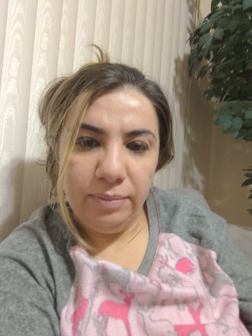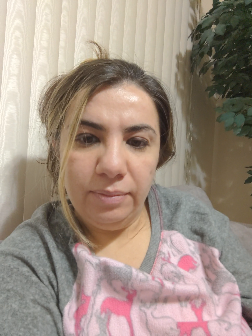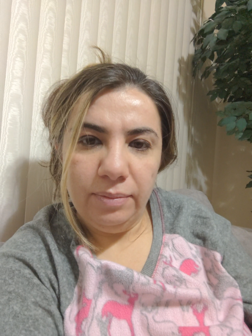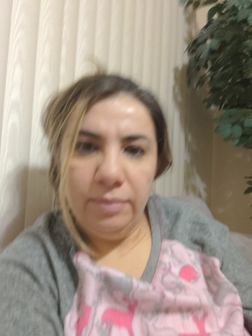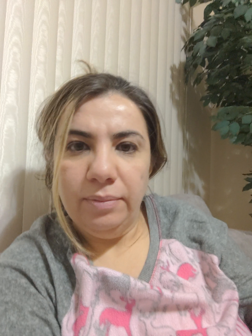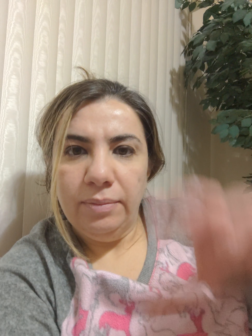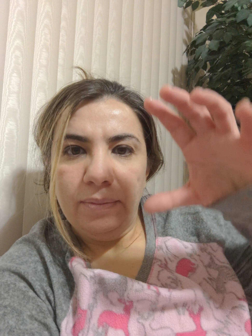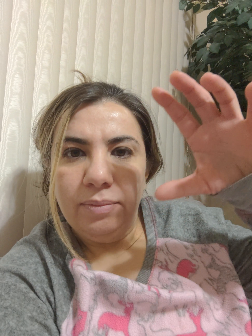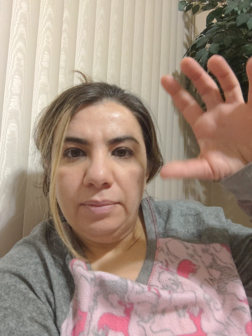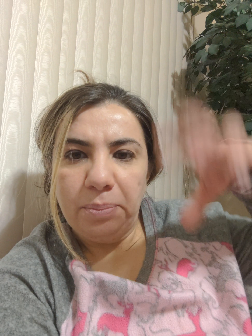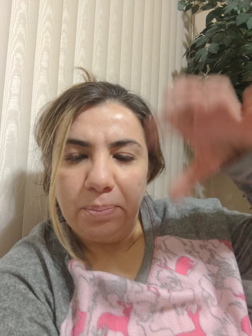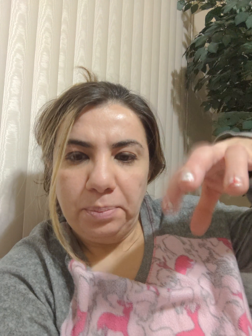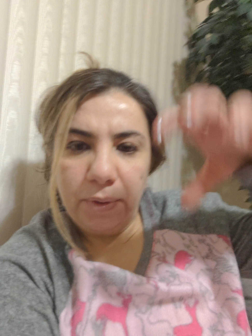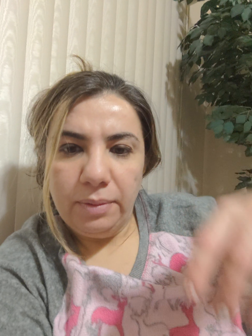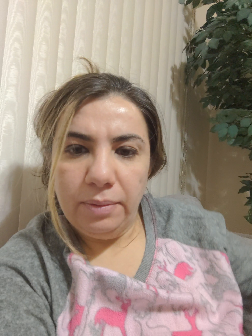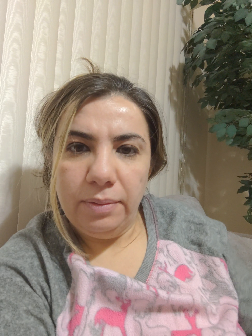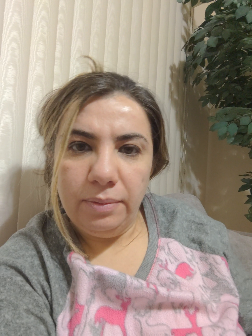rain